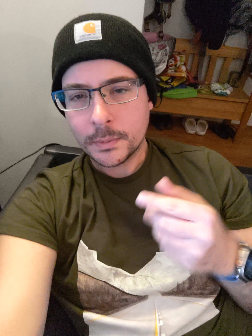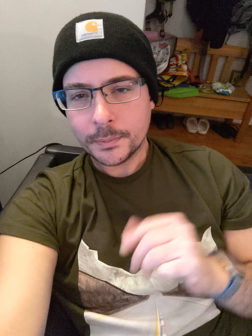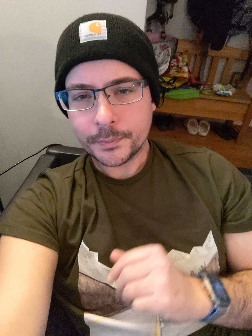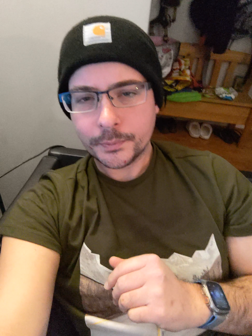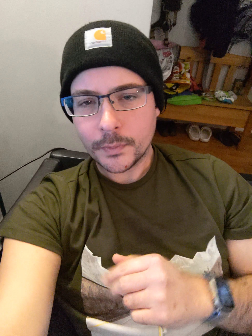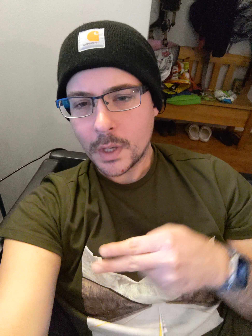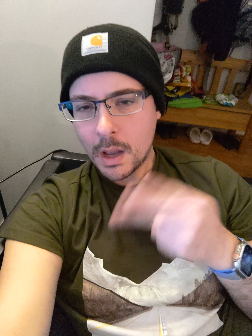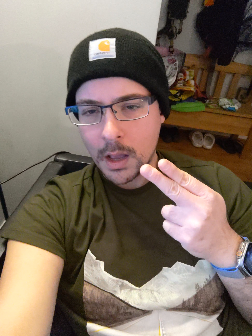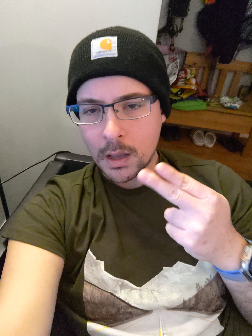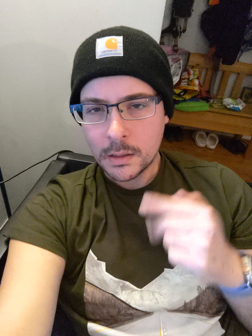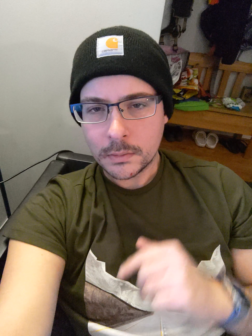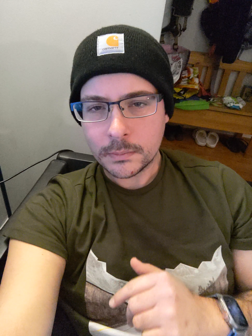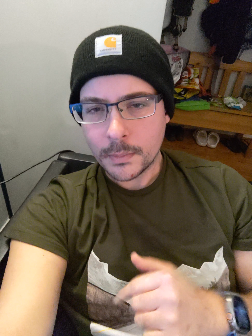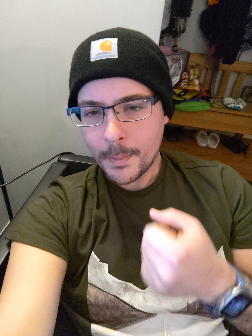high